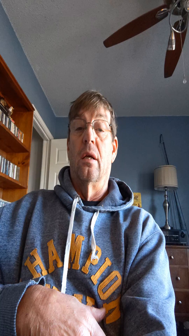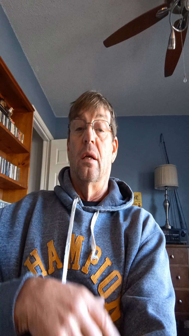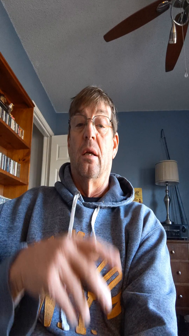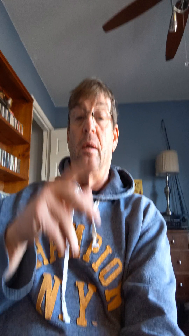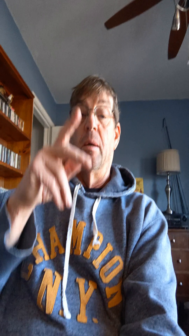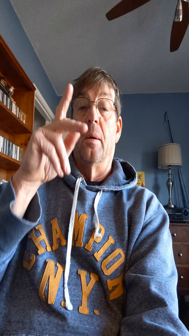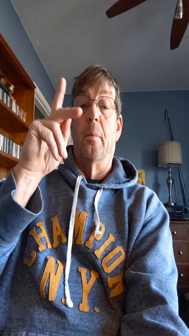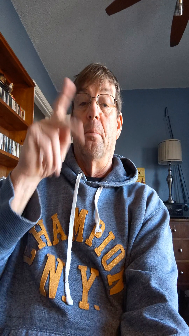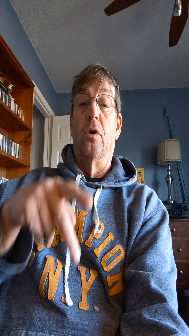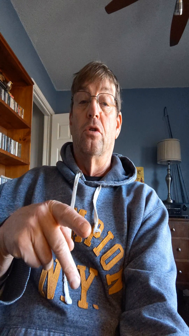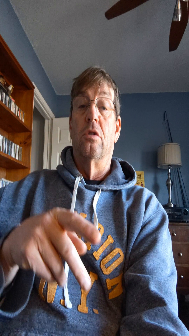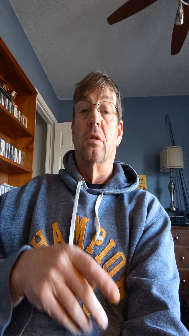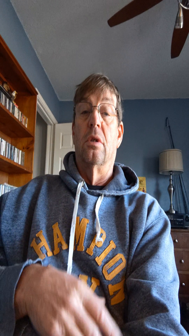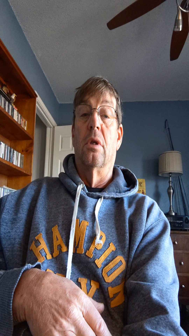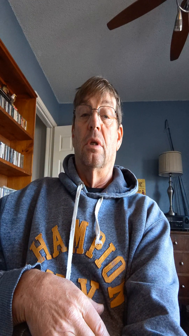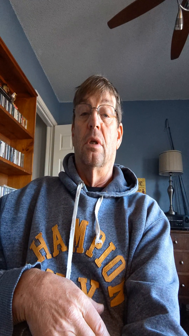person